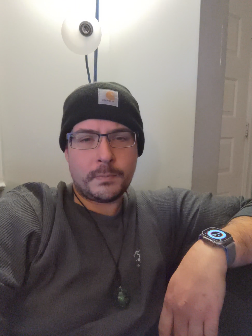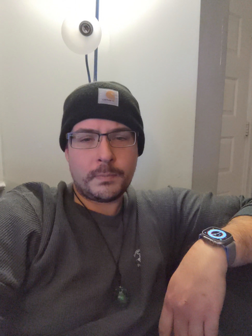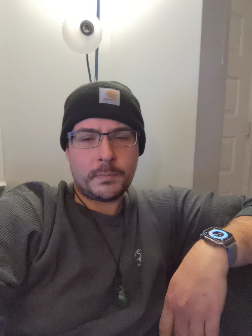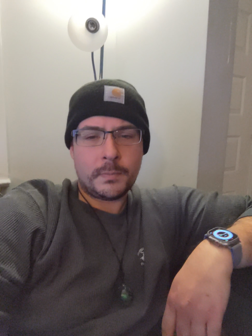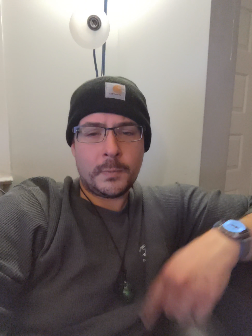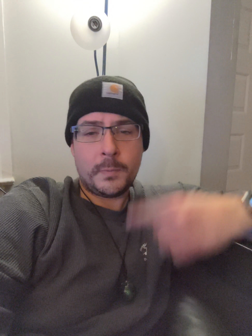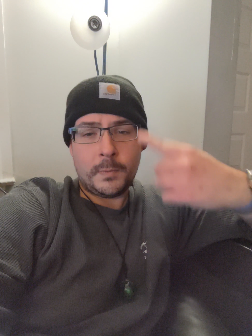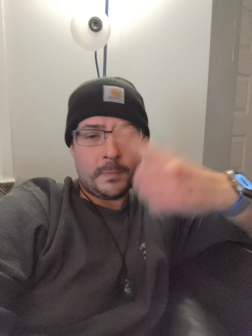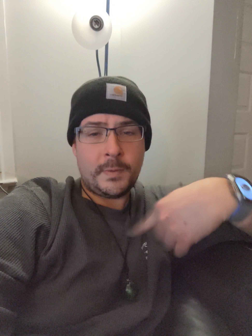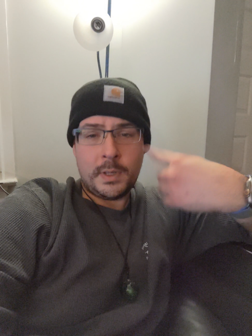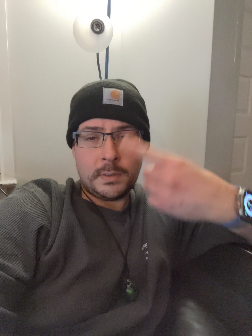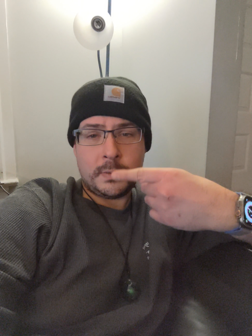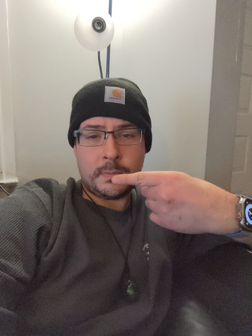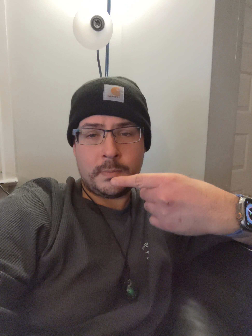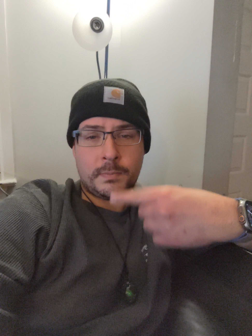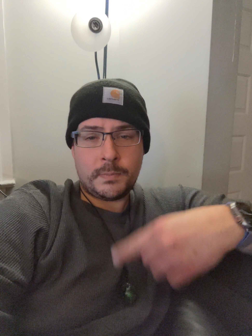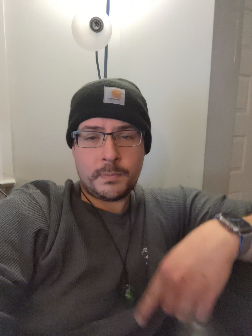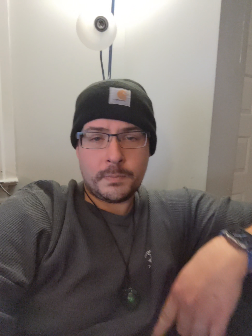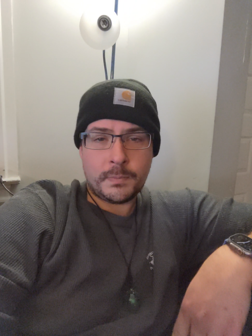face